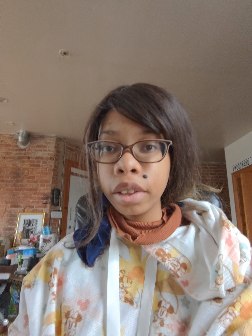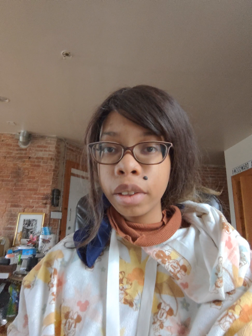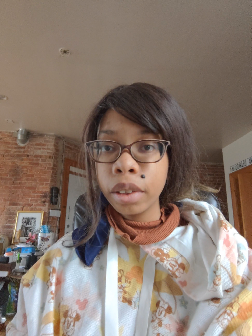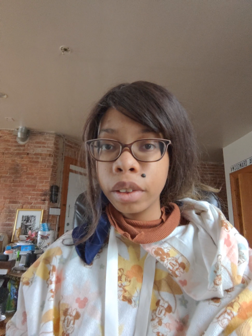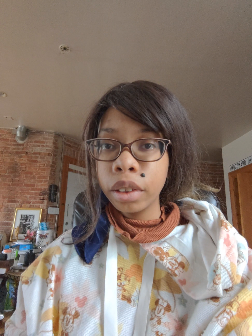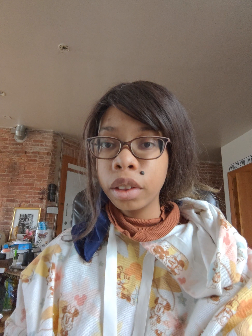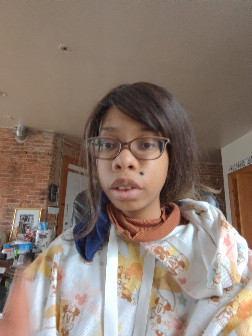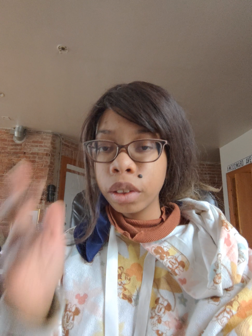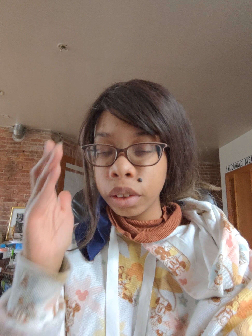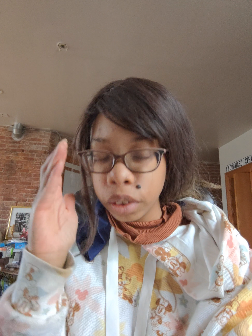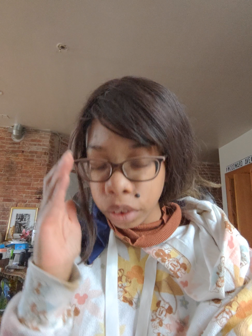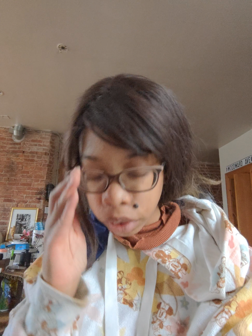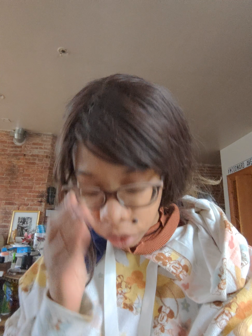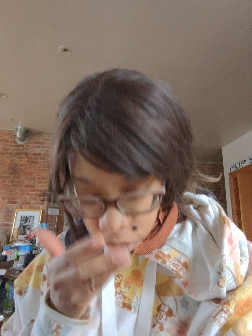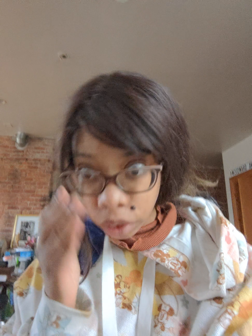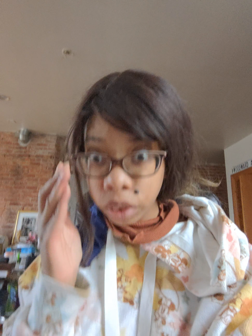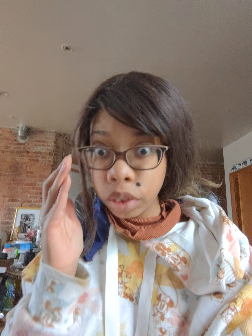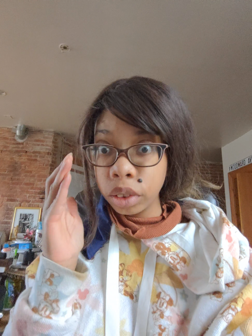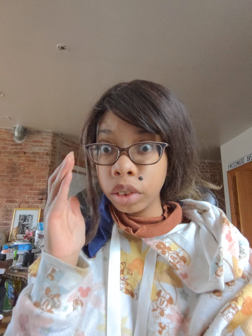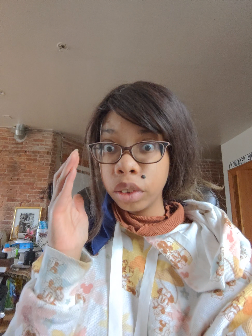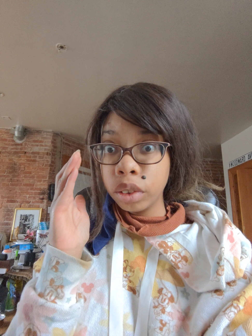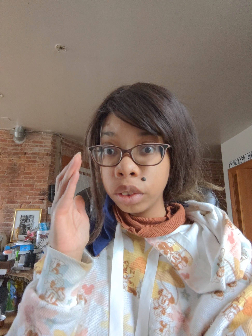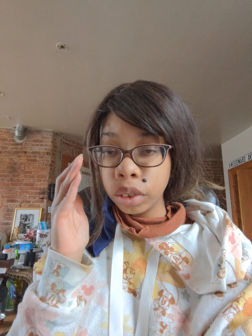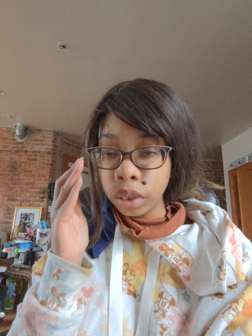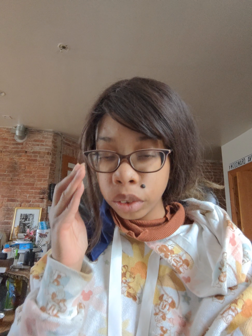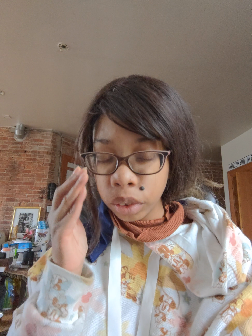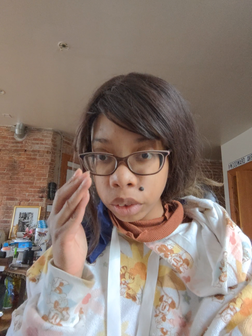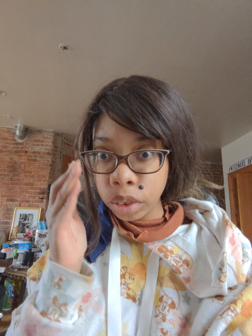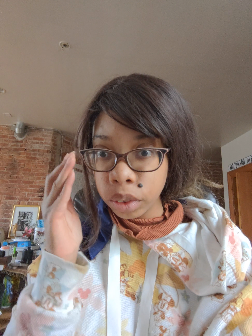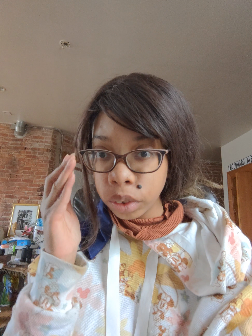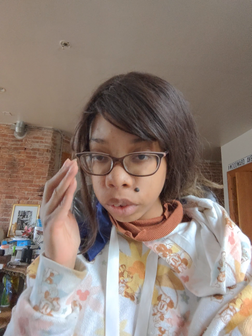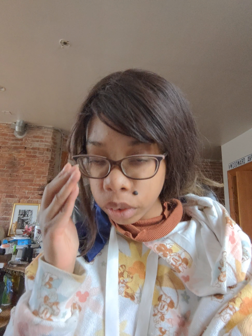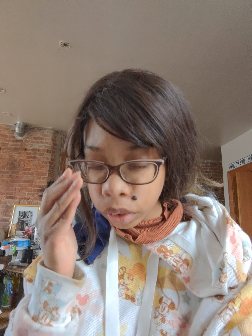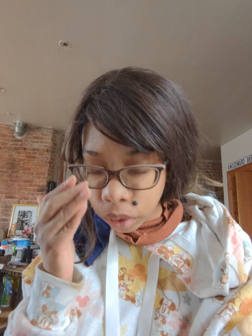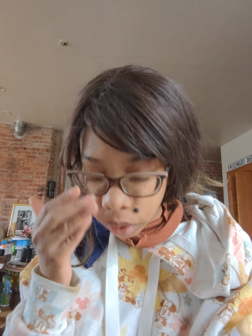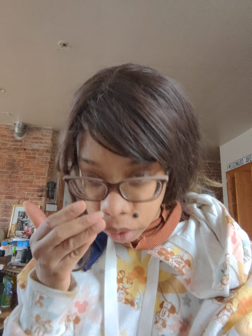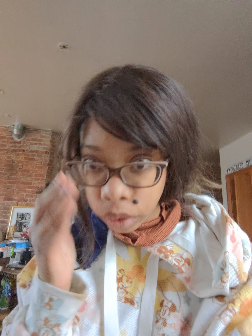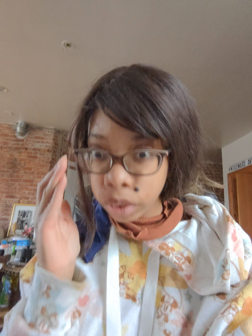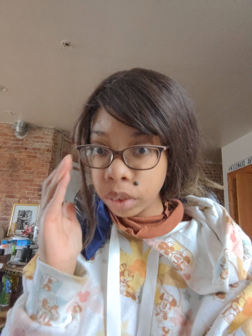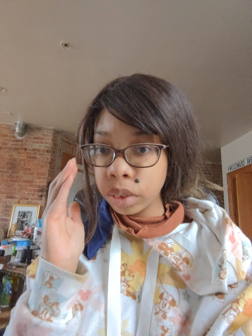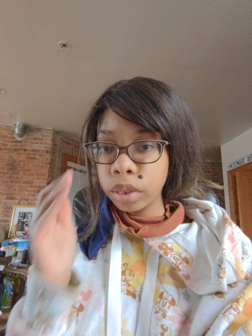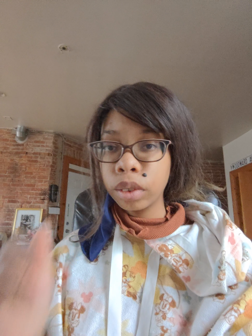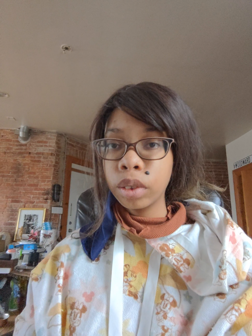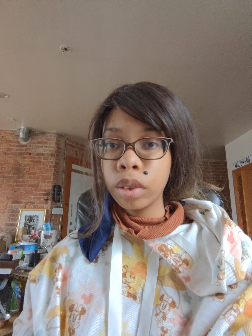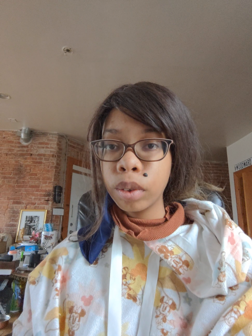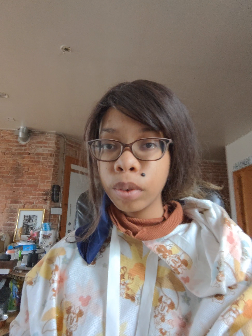sleepy